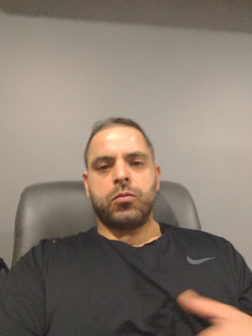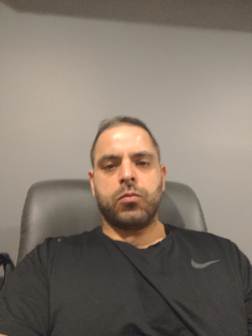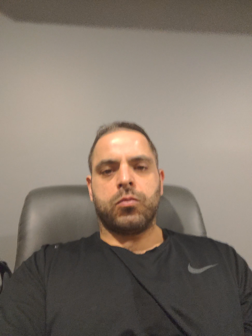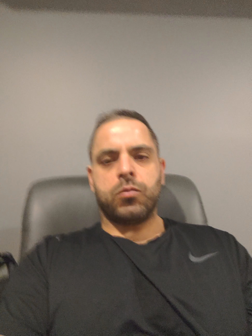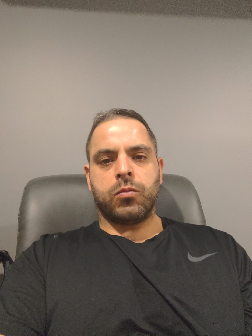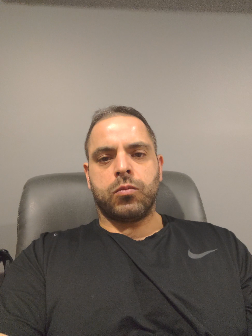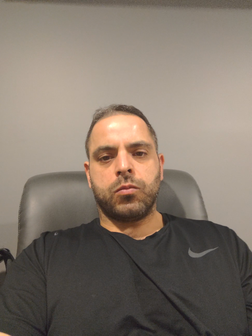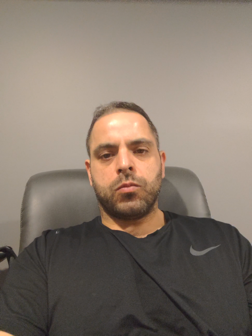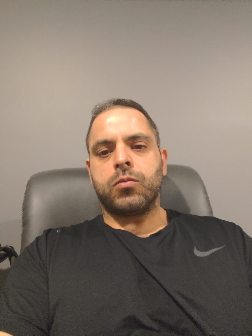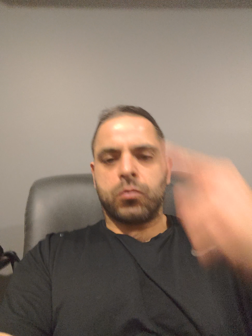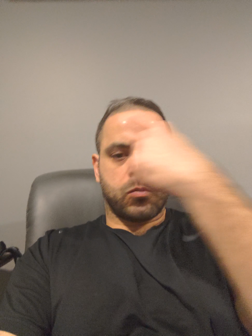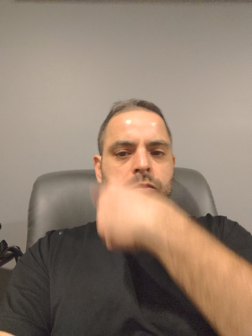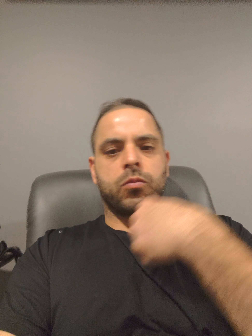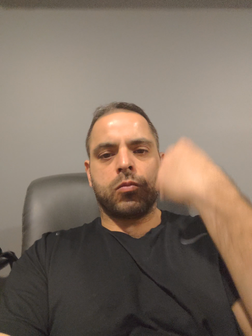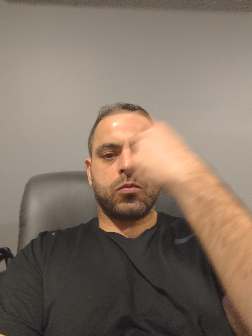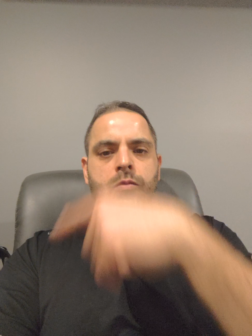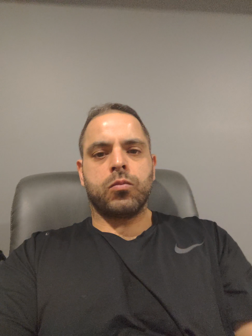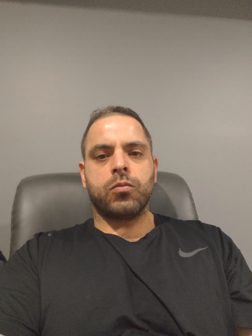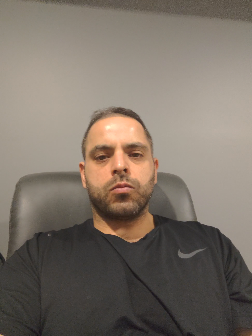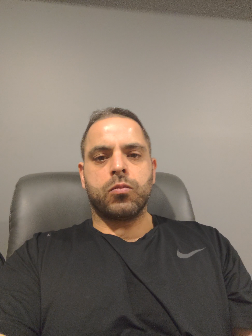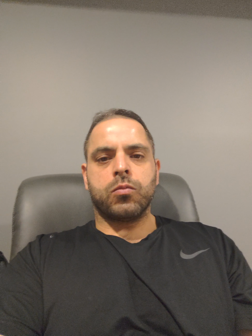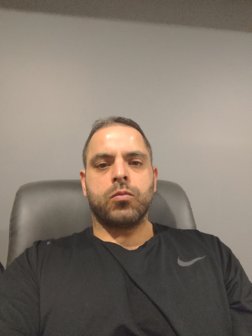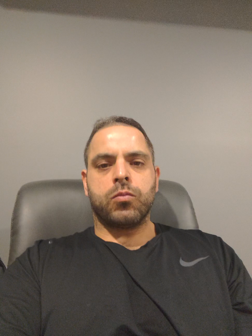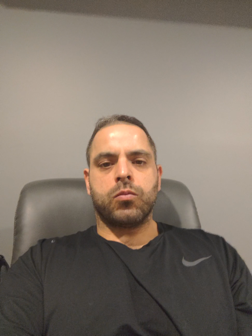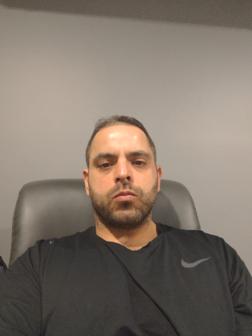face